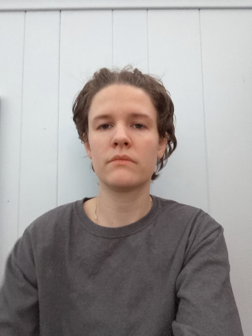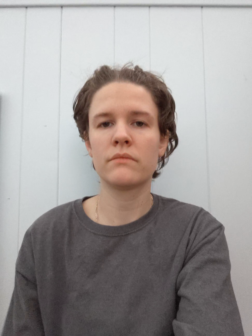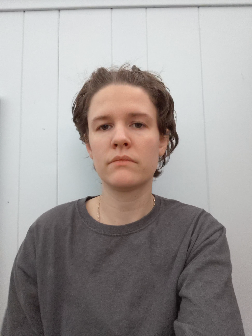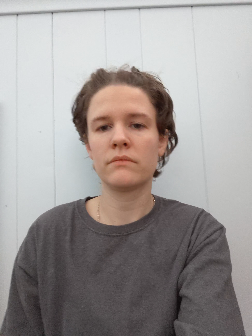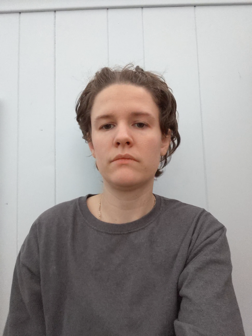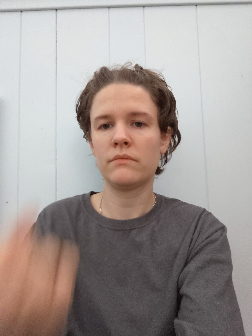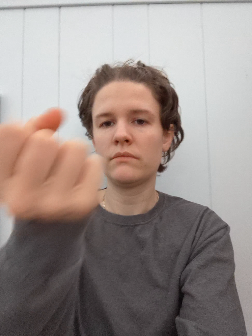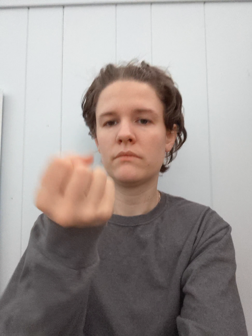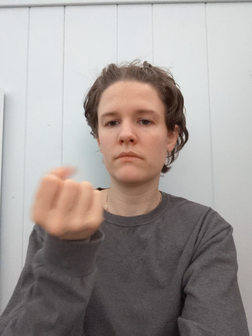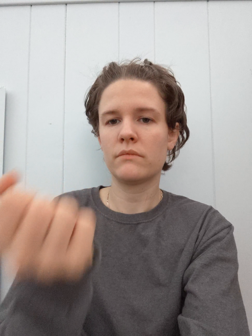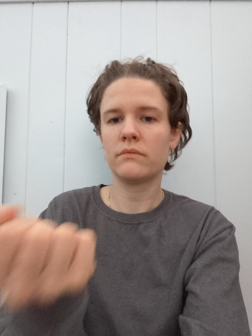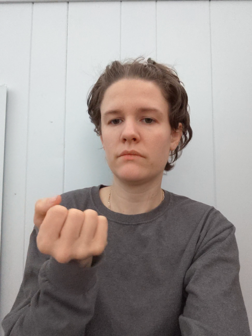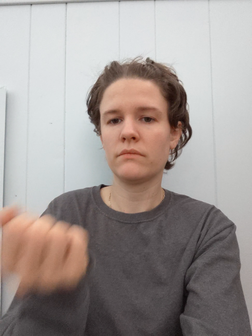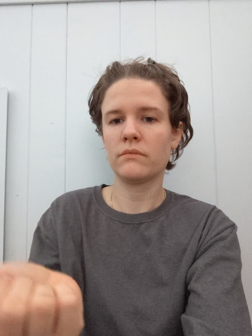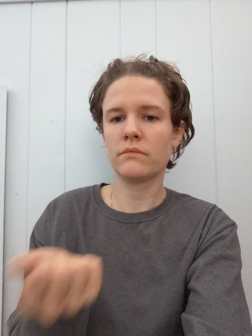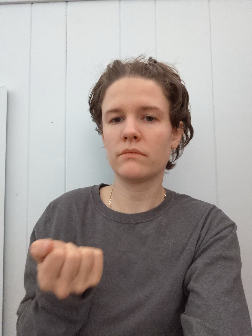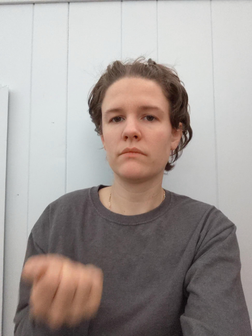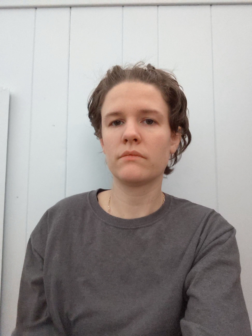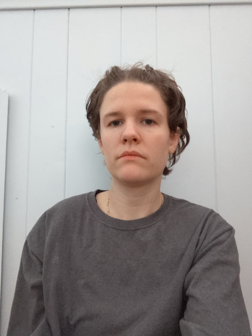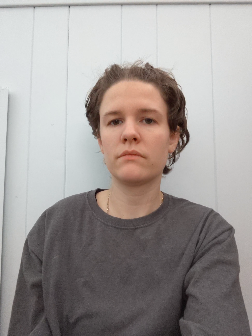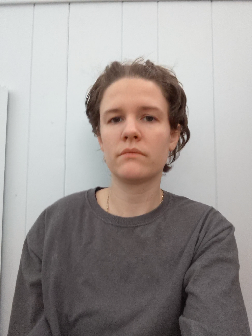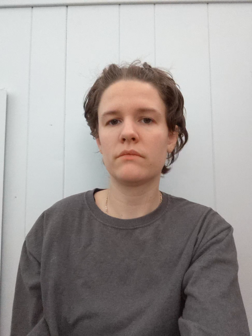drawer